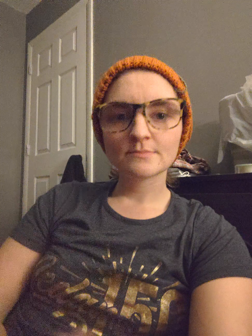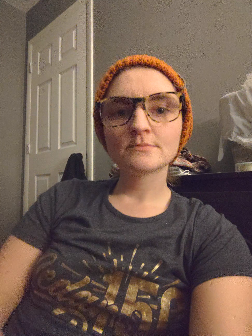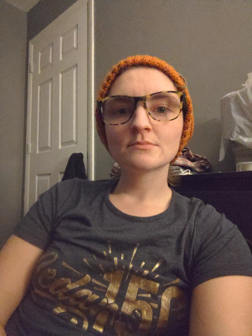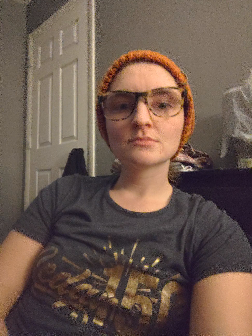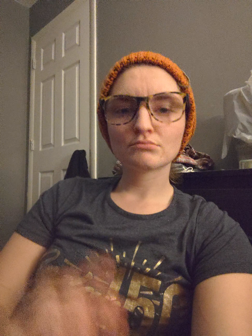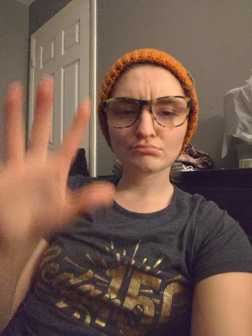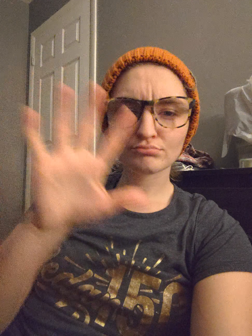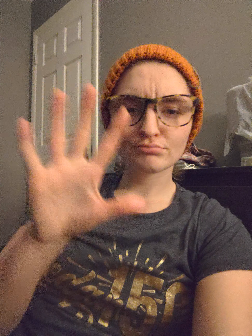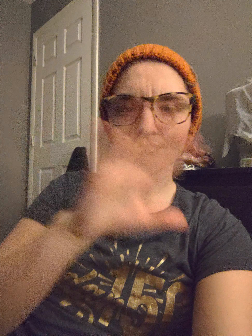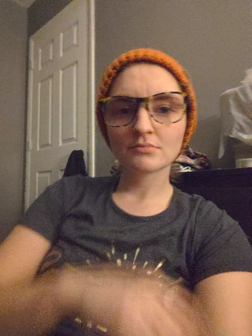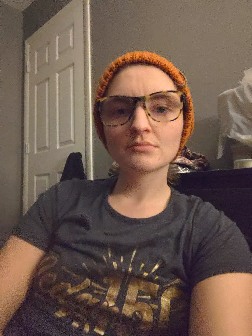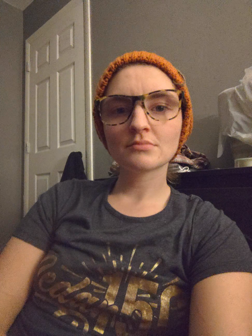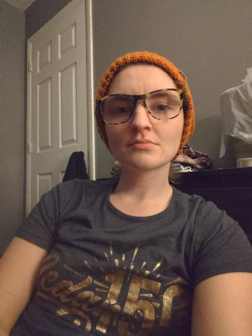cloud